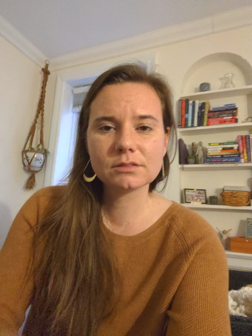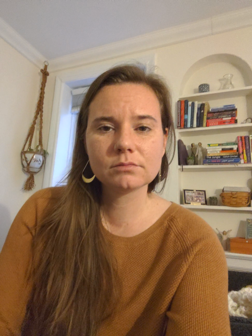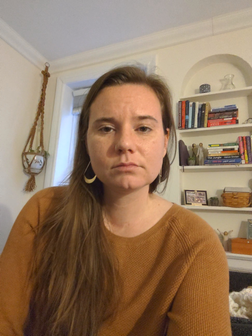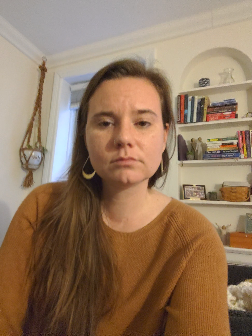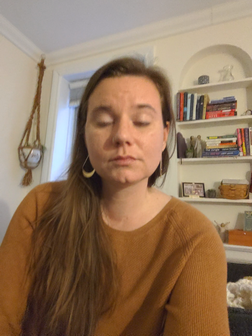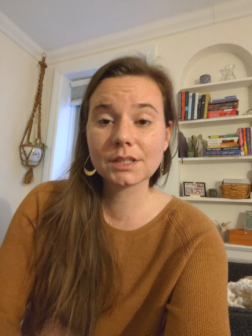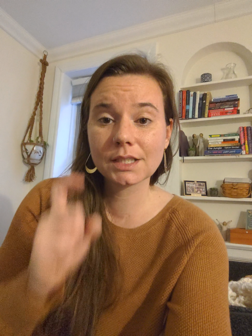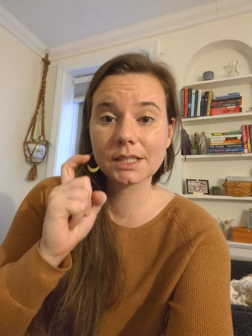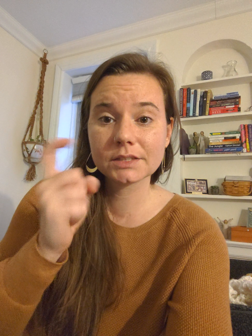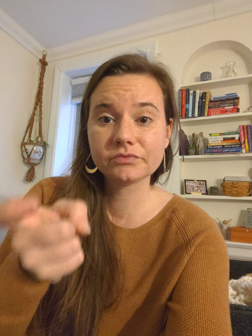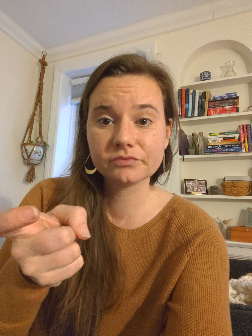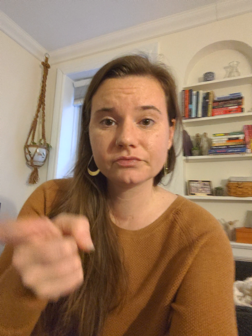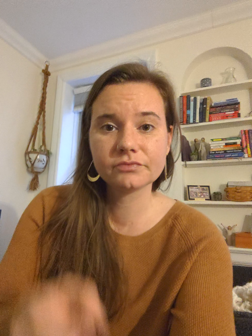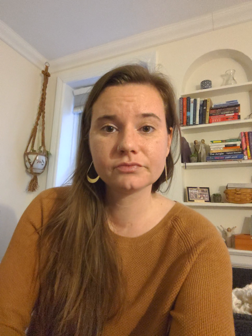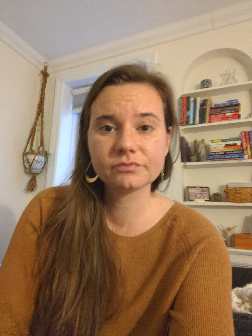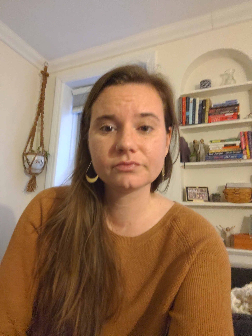gift